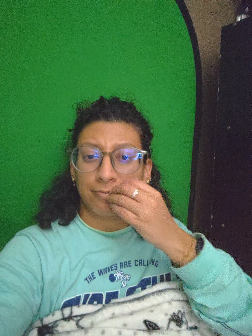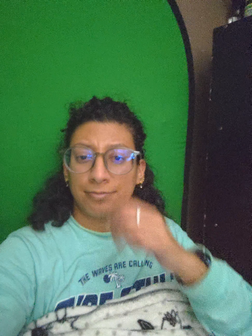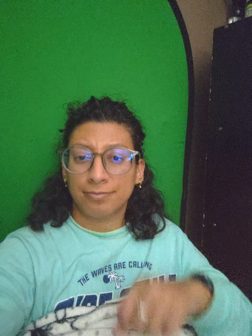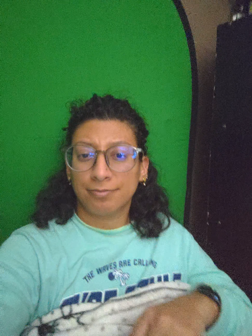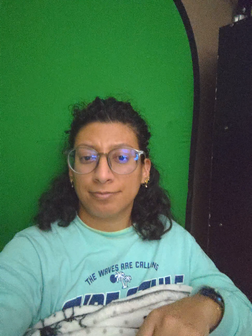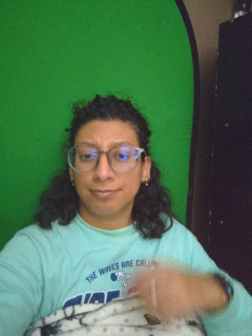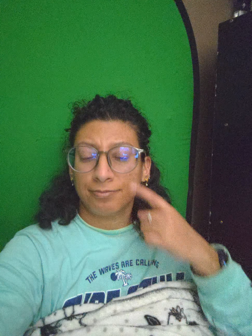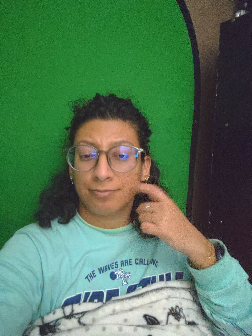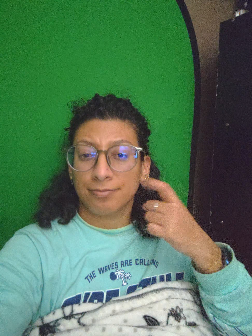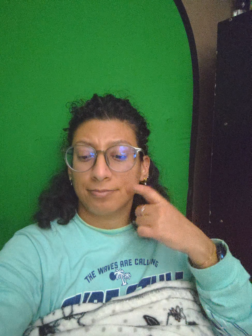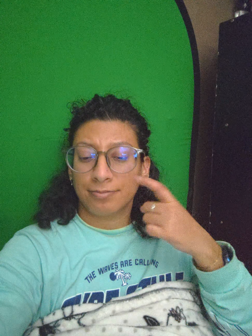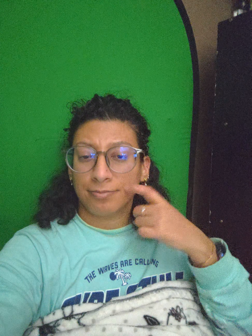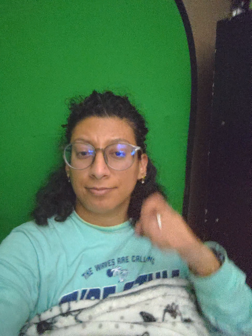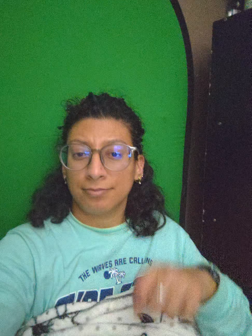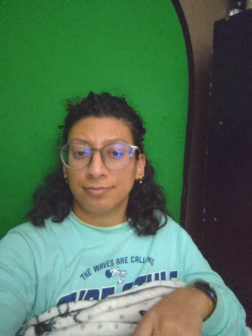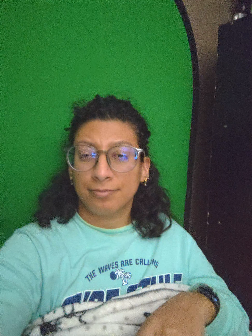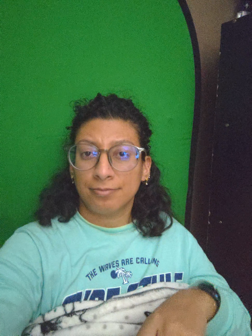cry